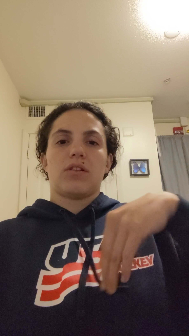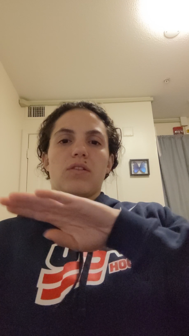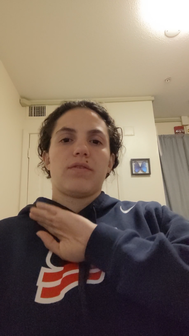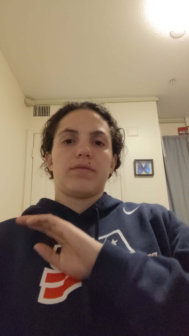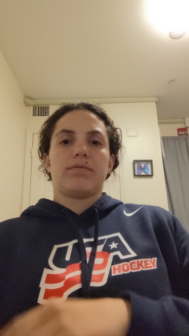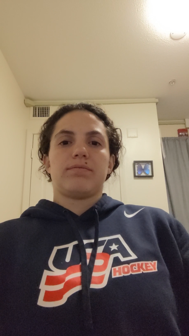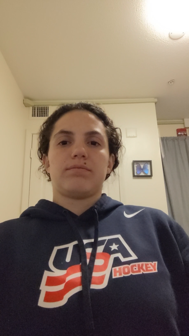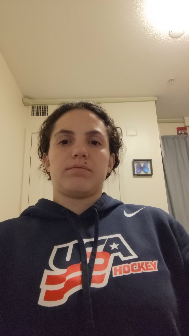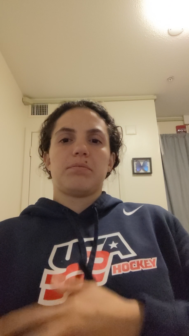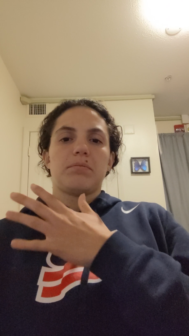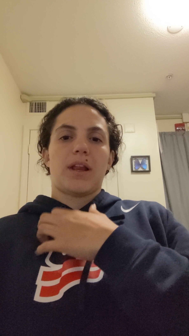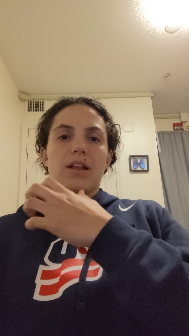bear